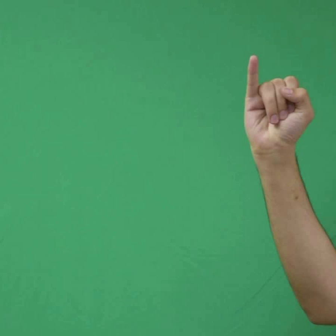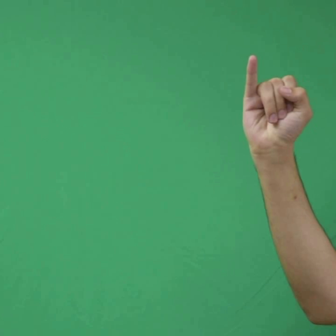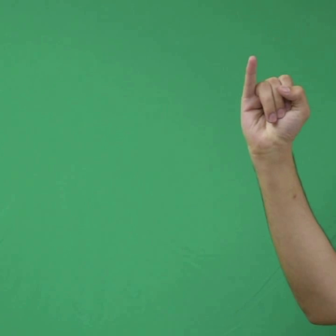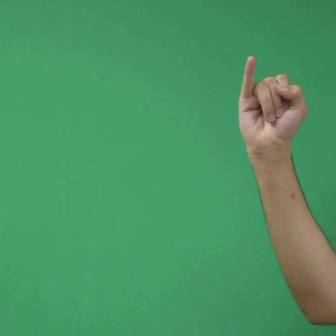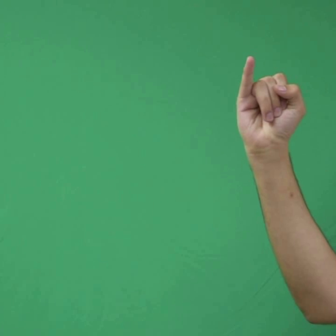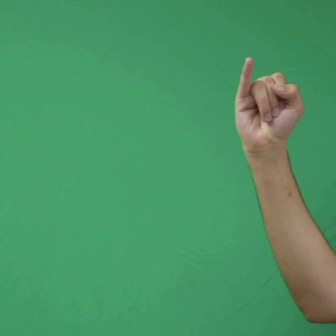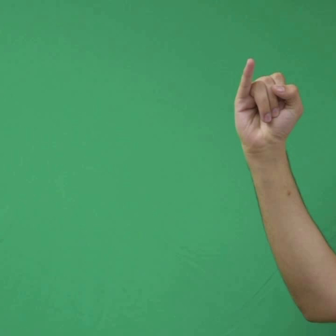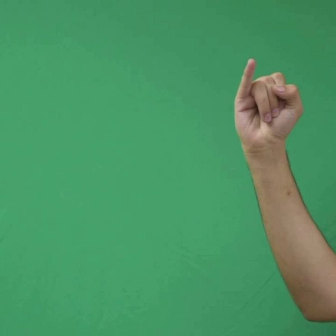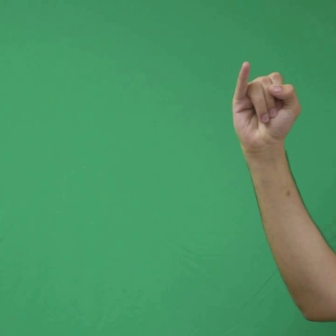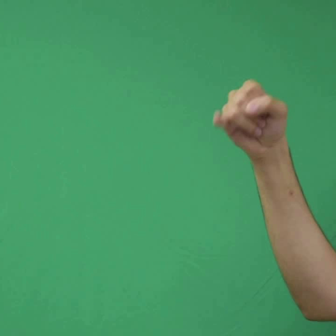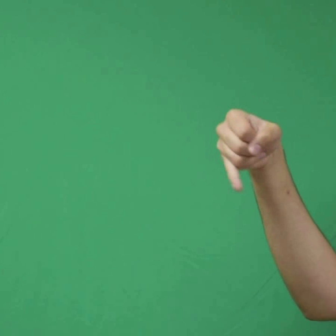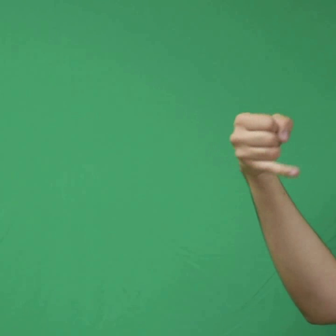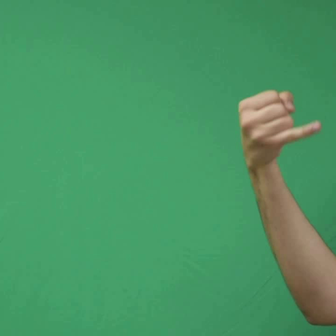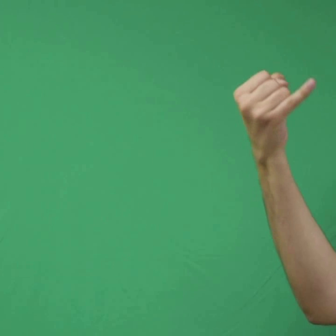J